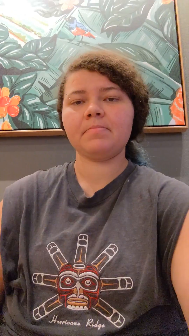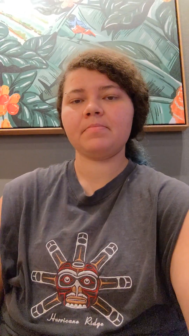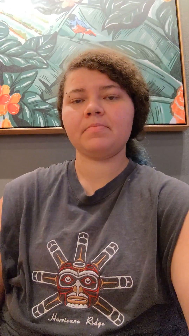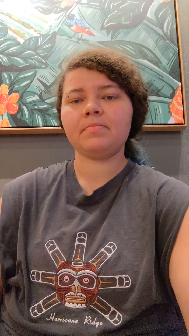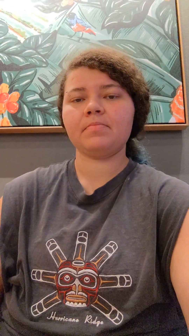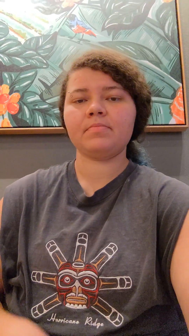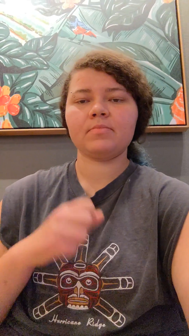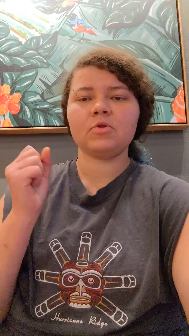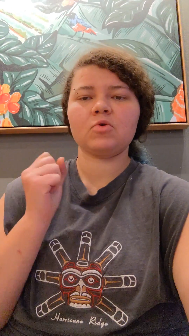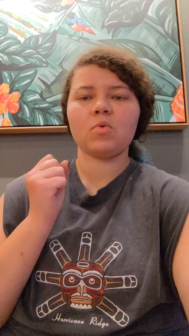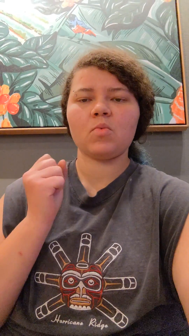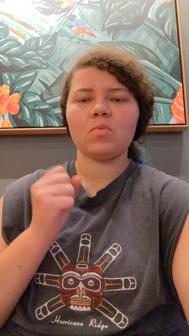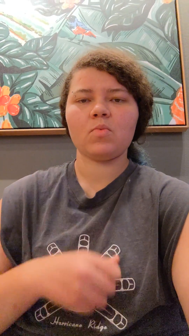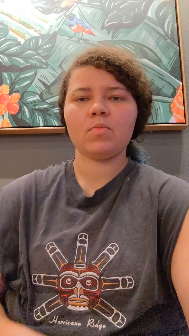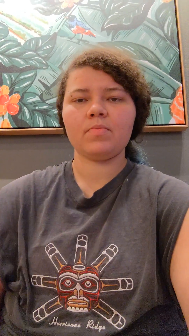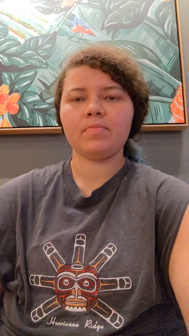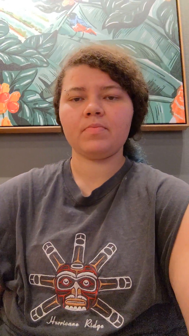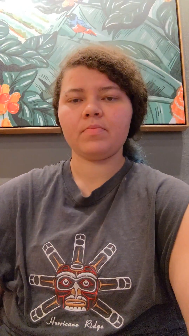cold